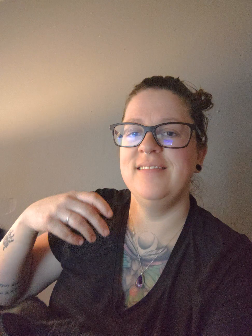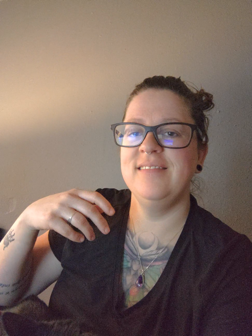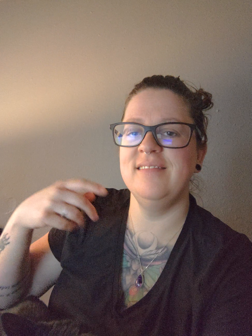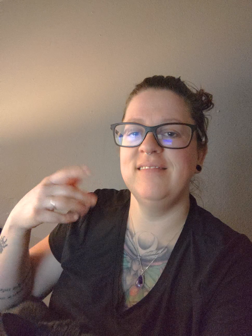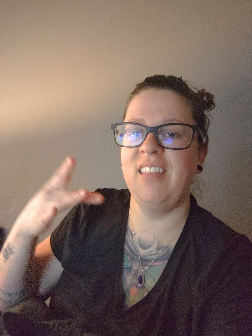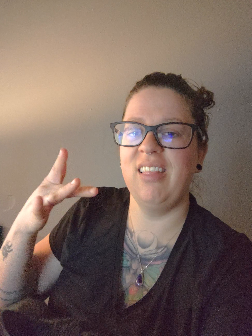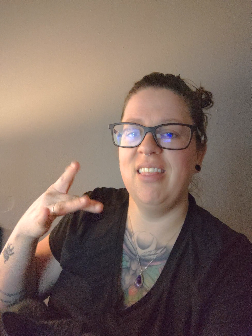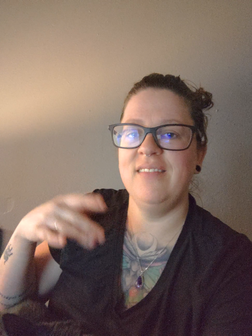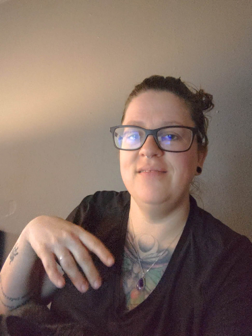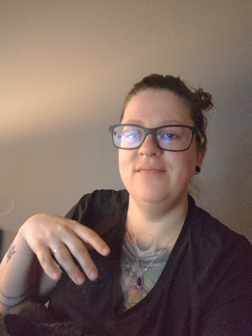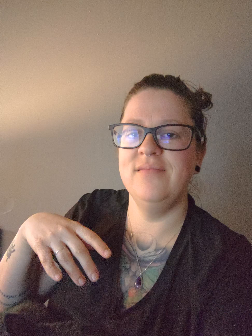yucky